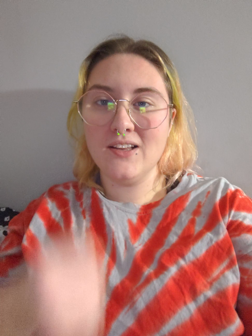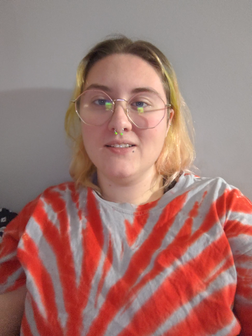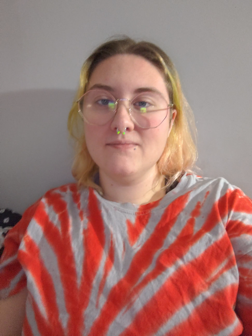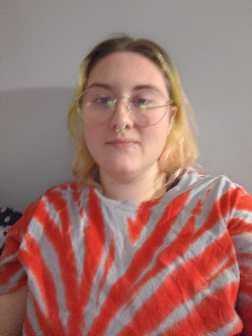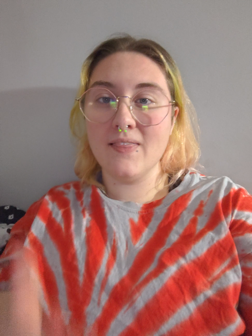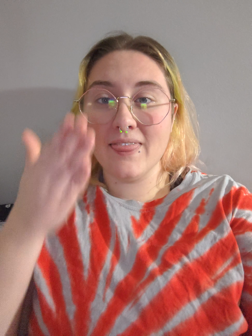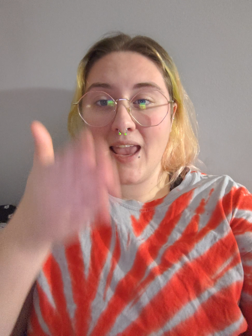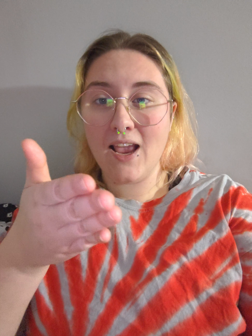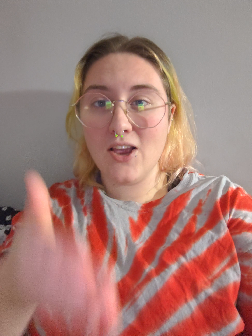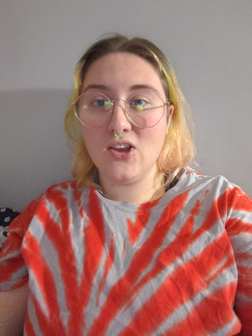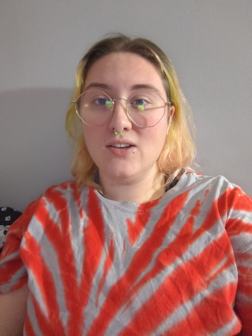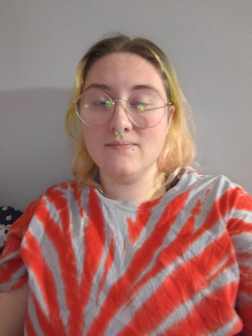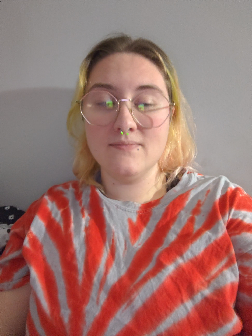there